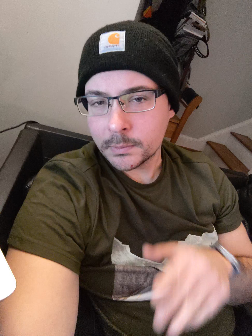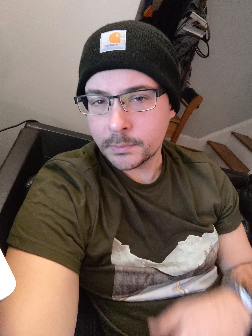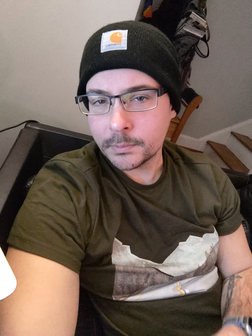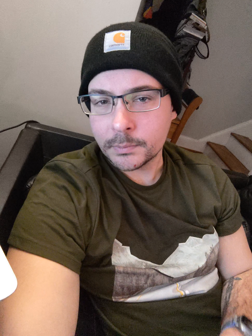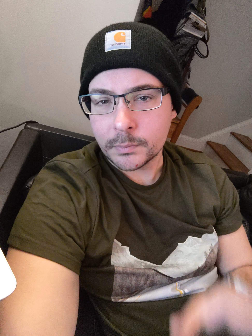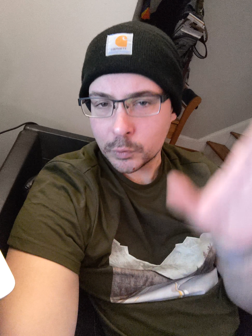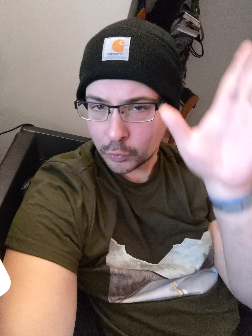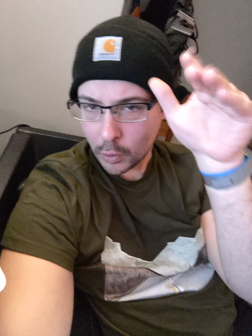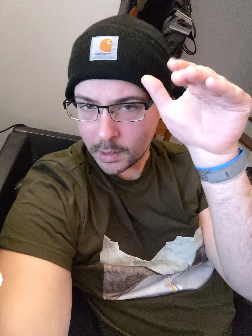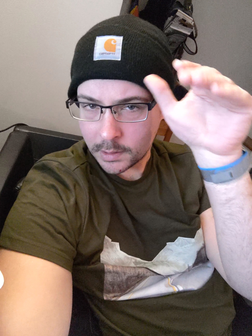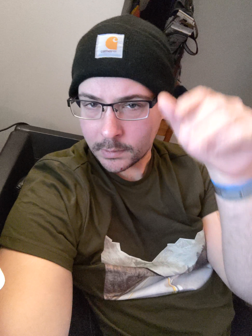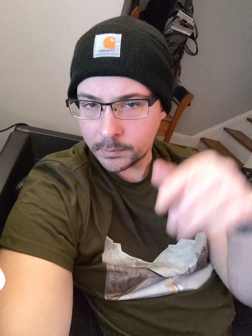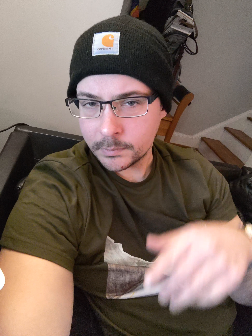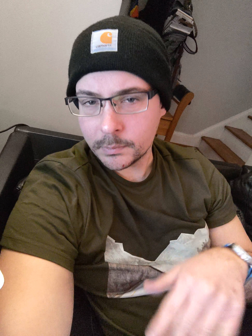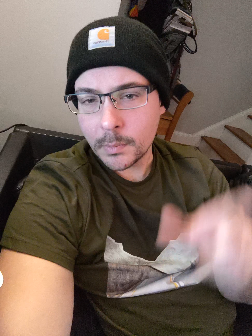donkey